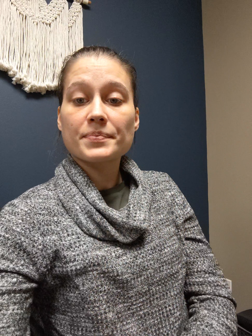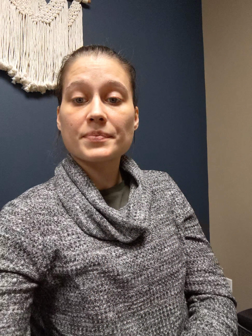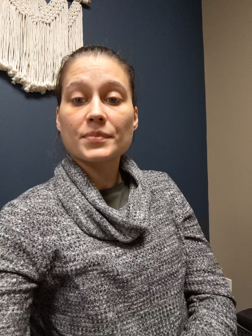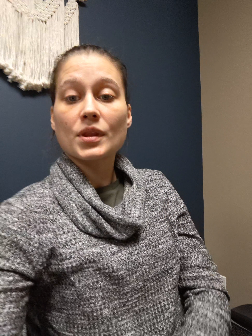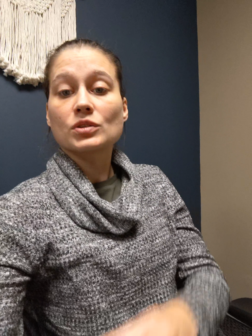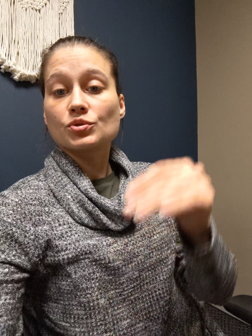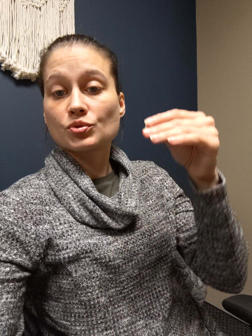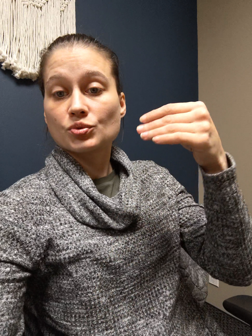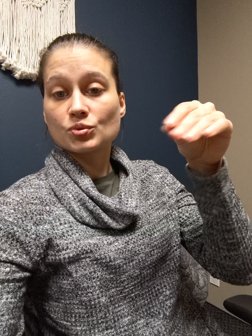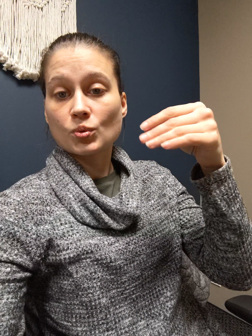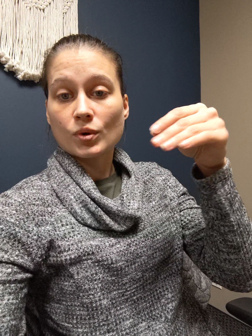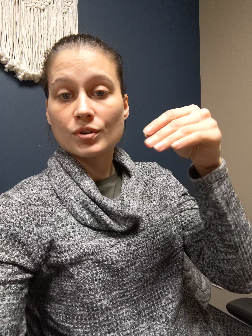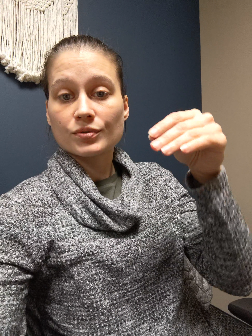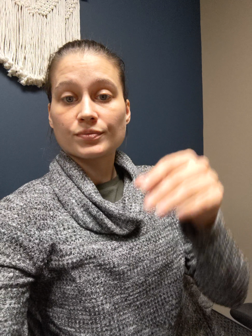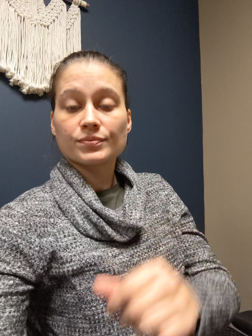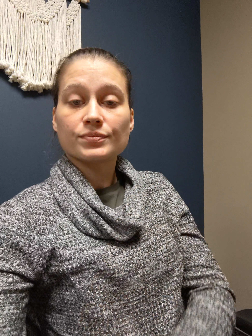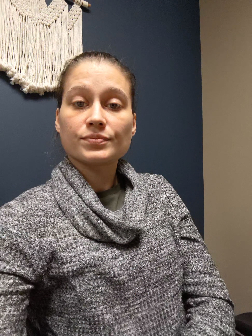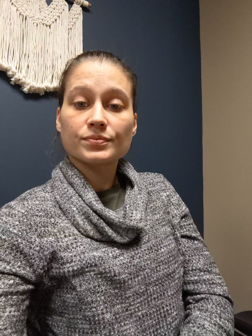store